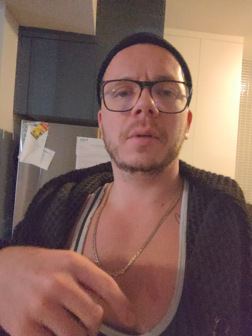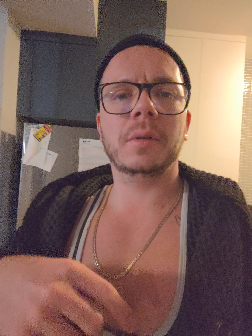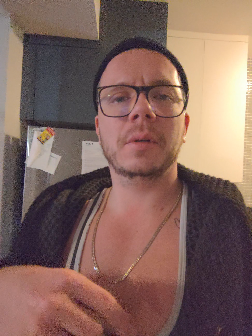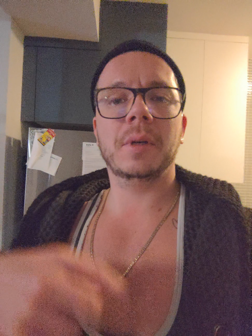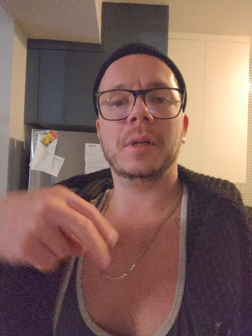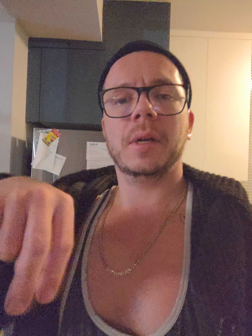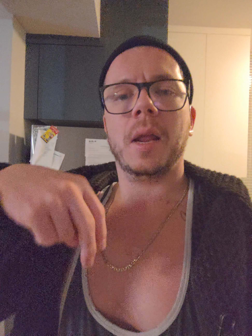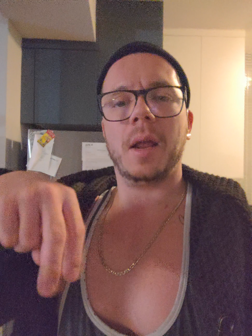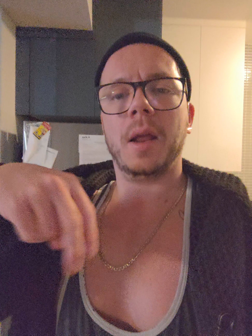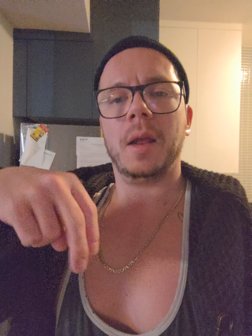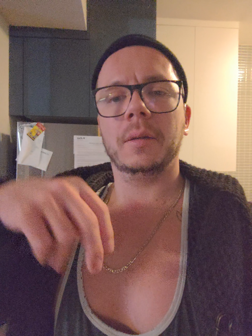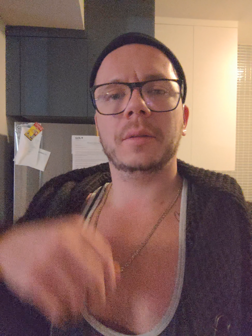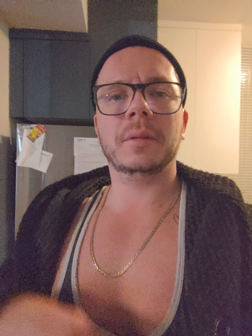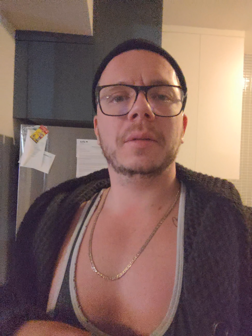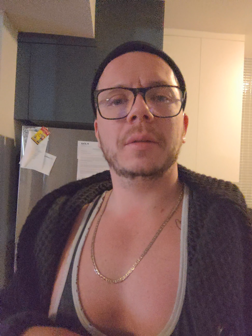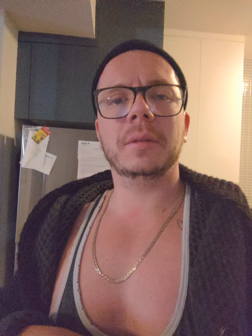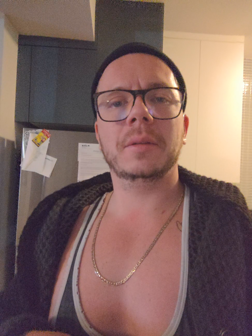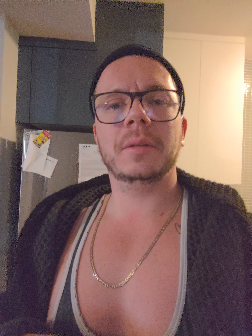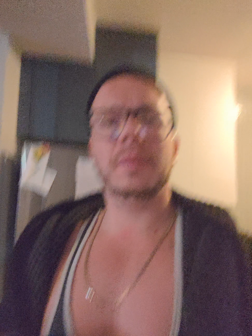dance